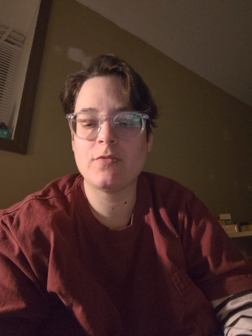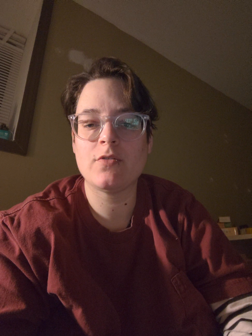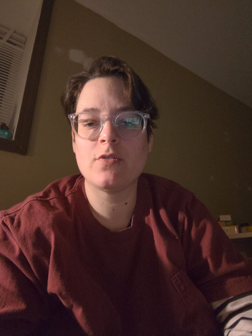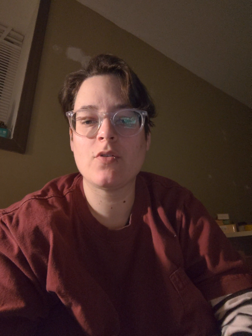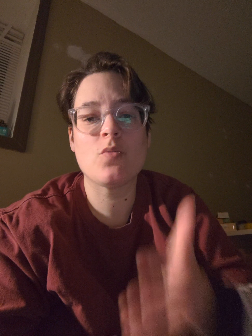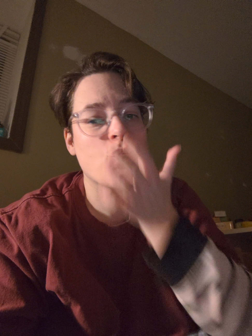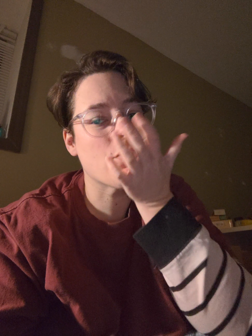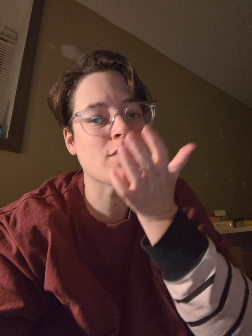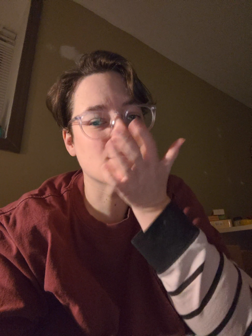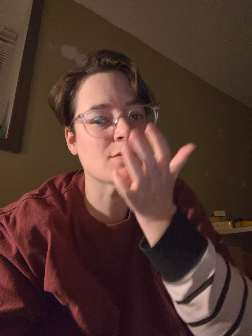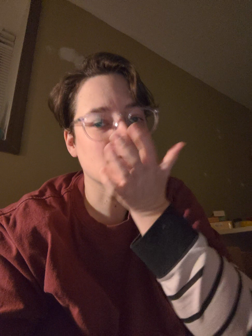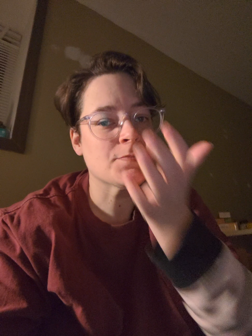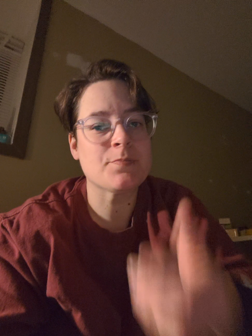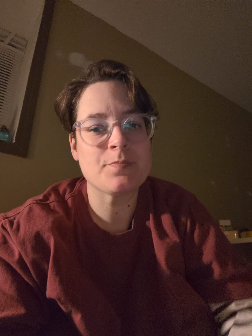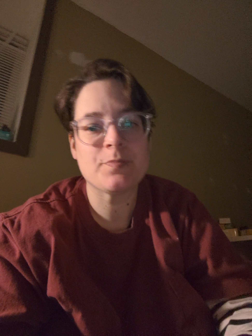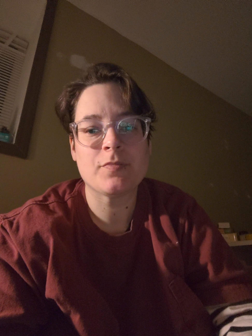grass